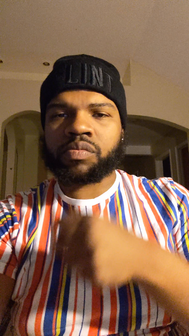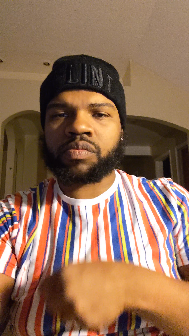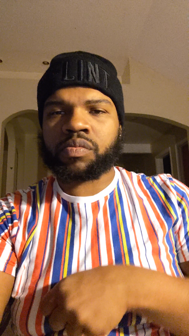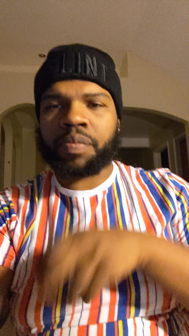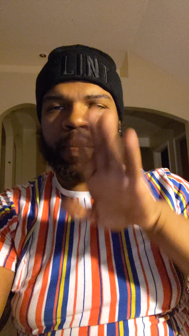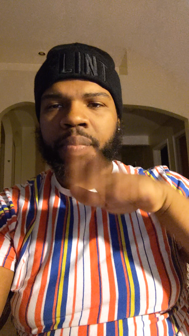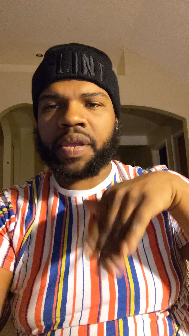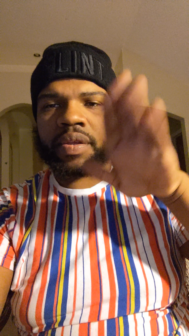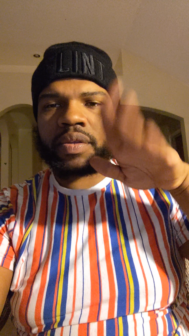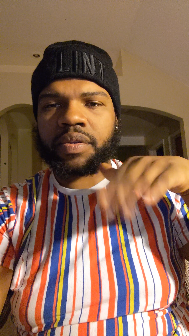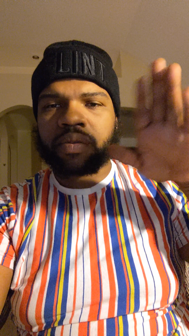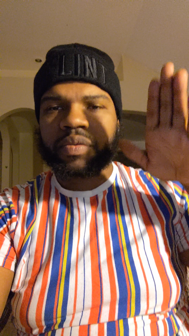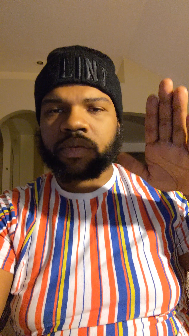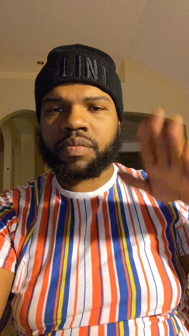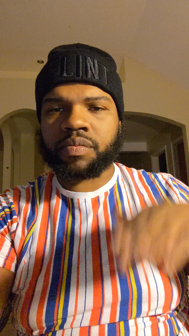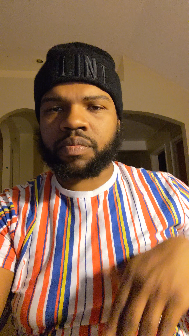paint